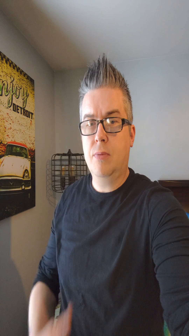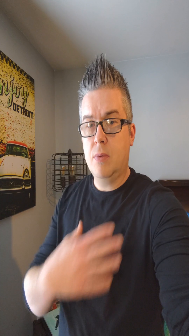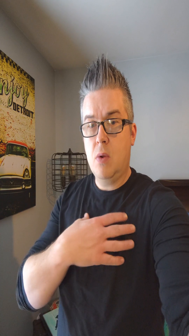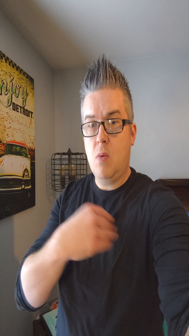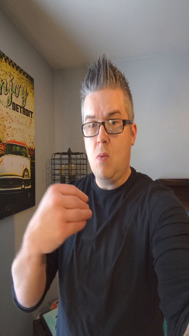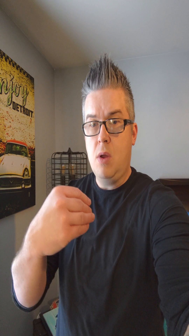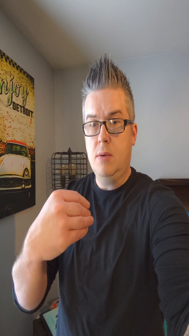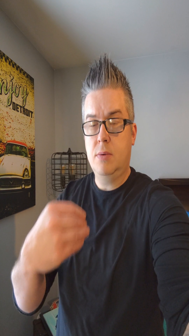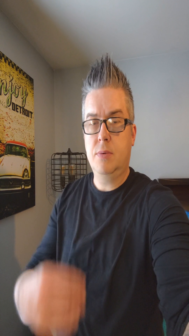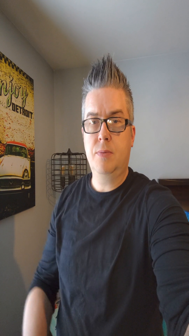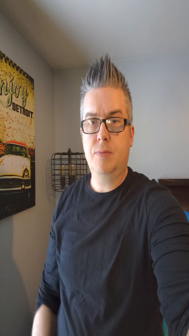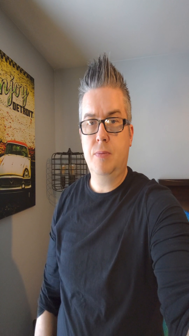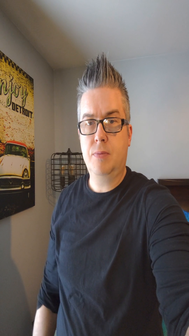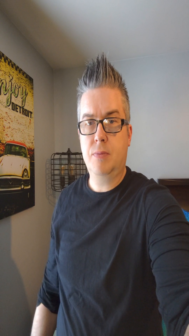white